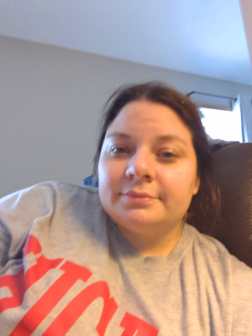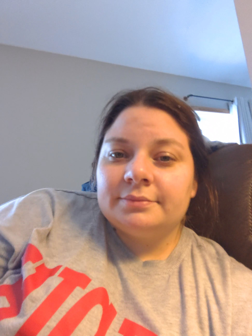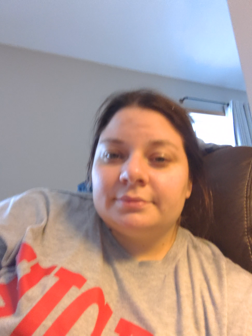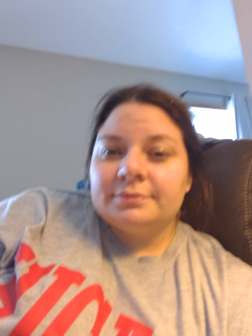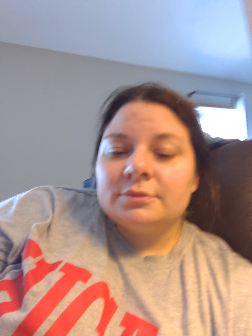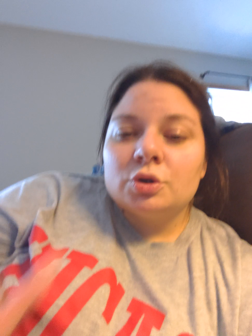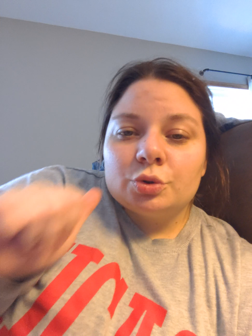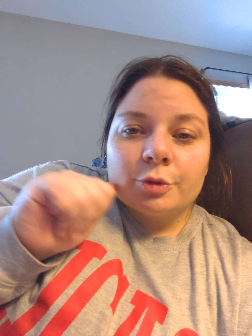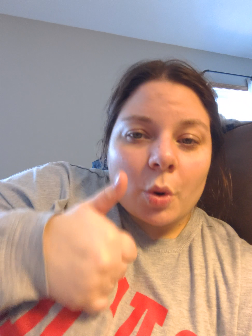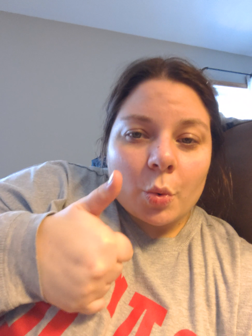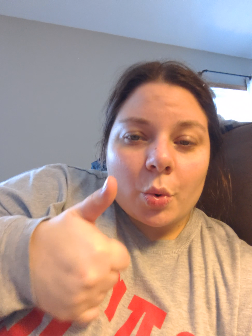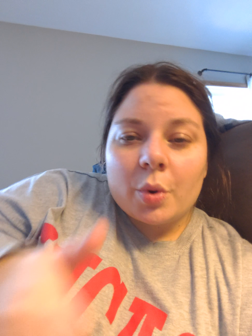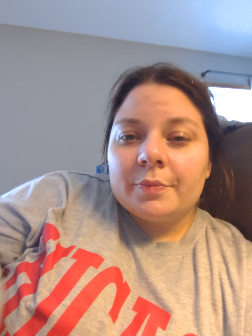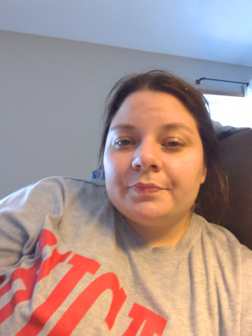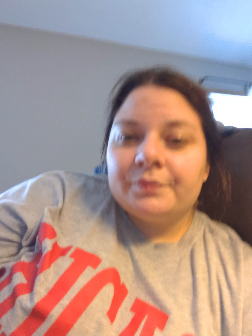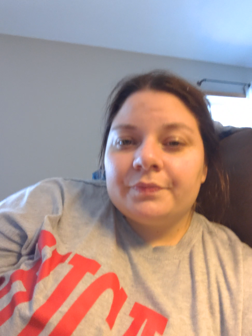tomorrow